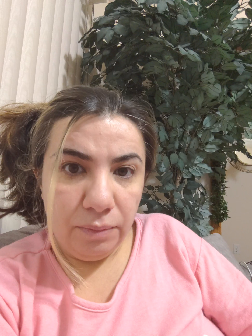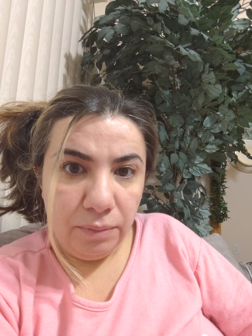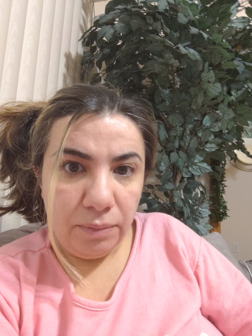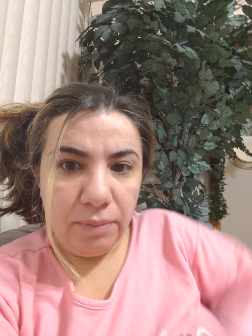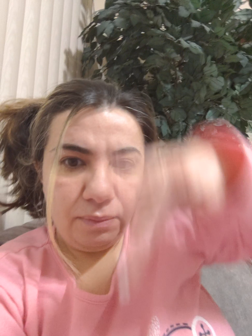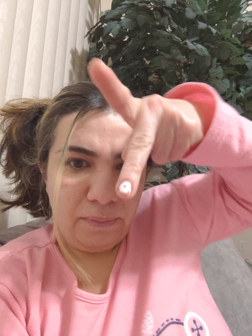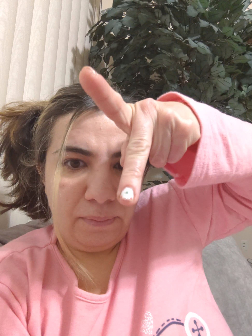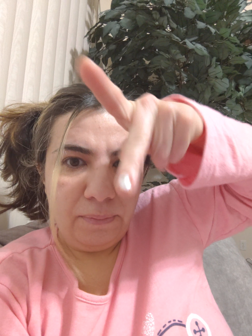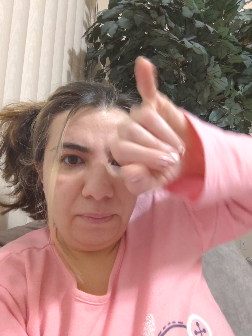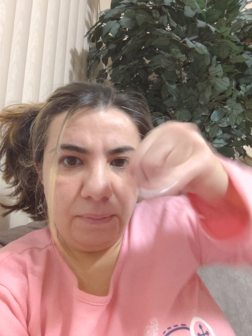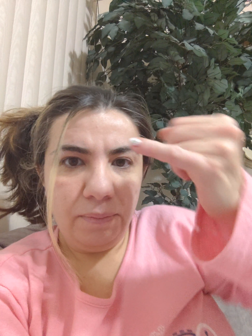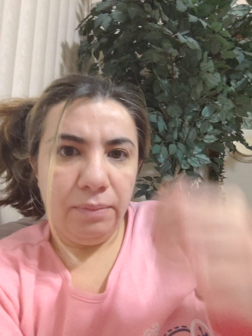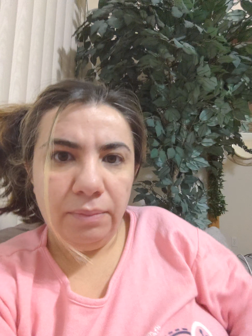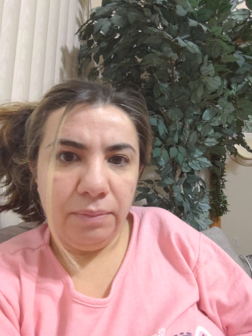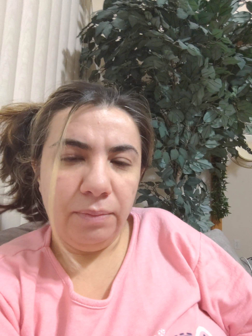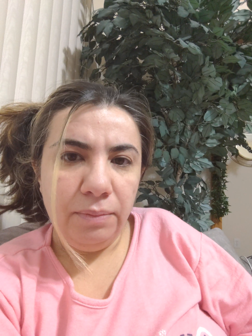pajamas